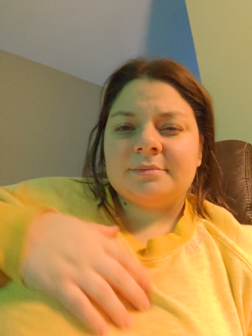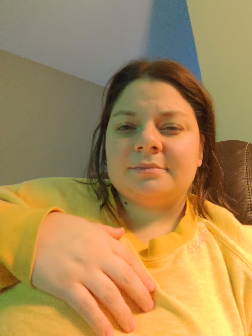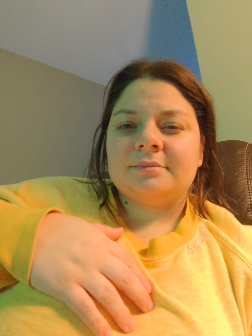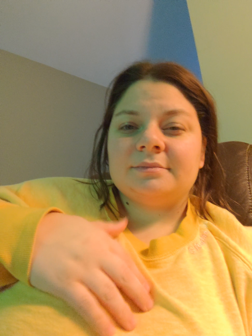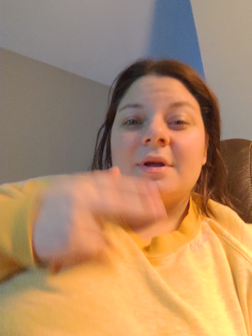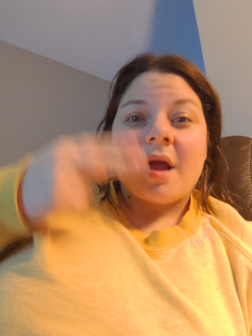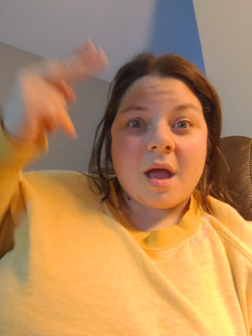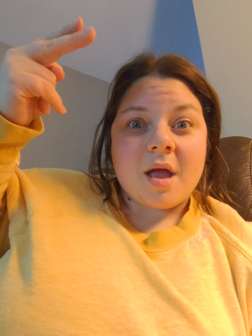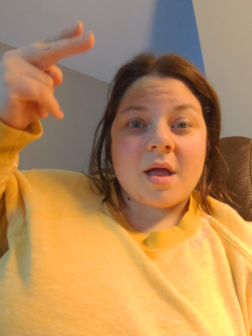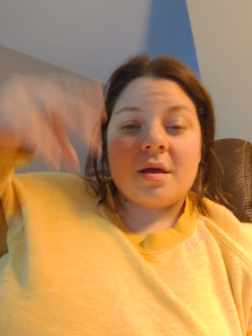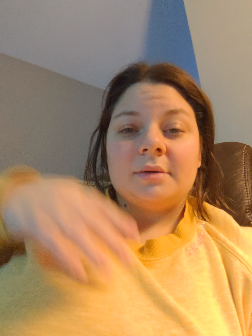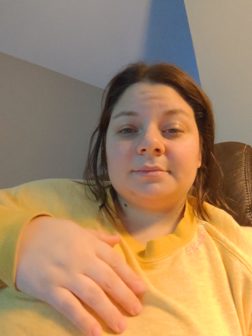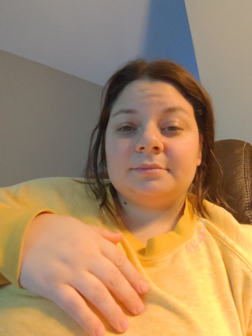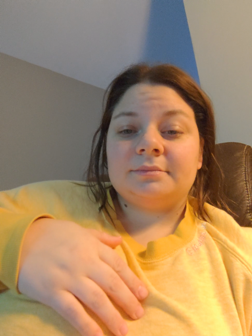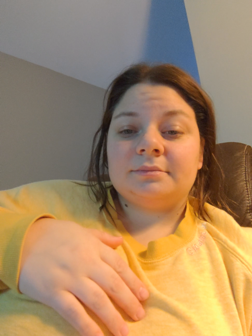high